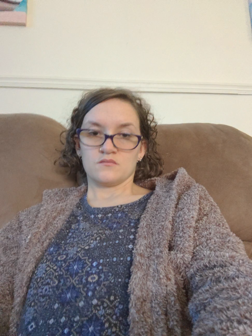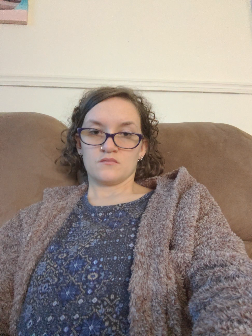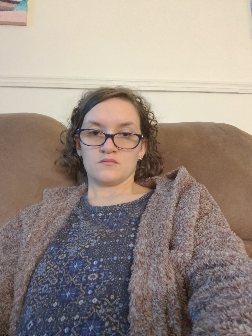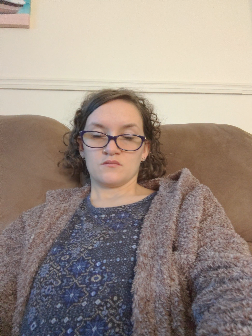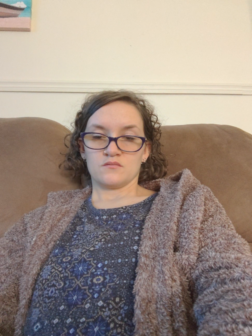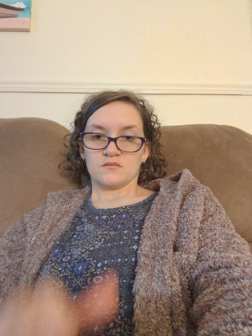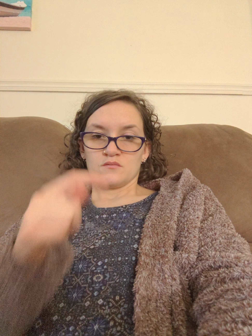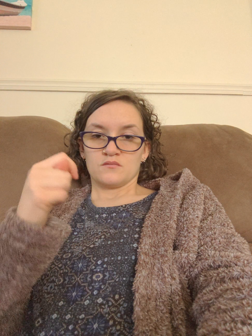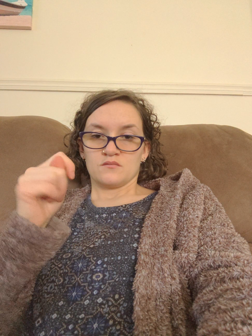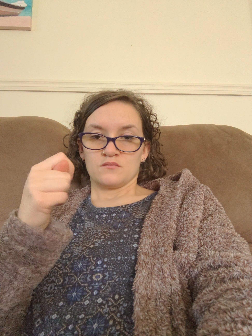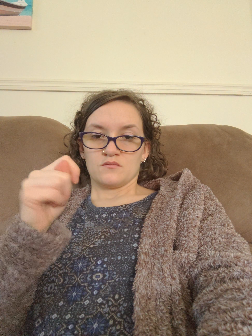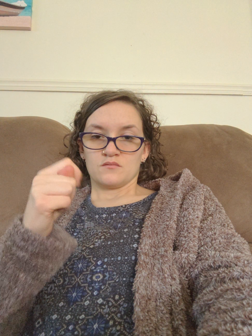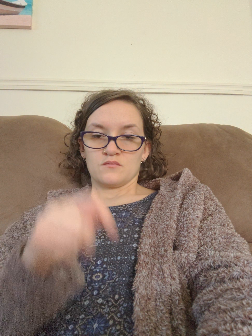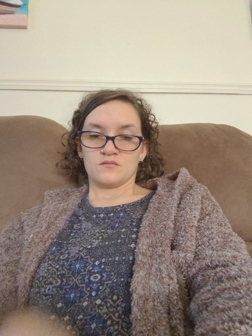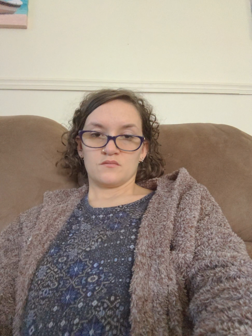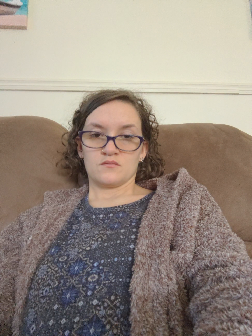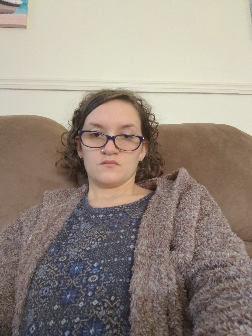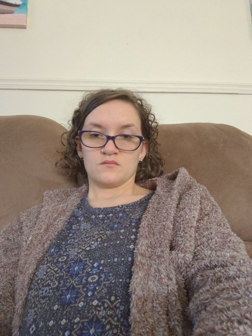toy